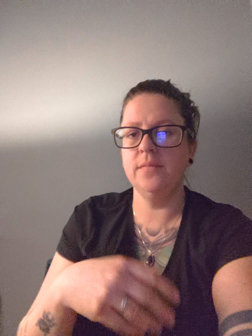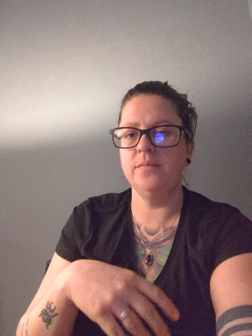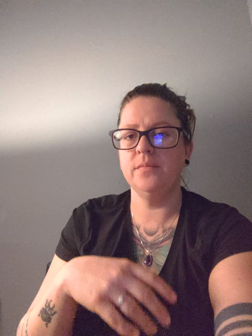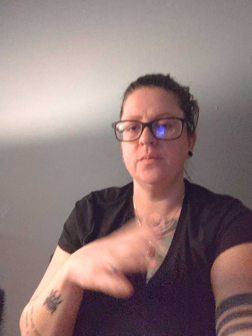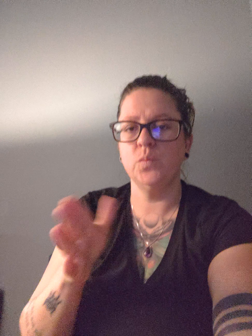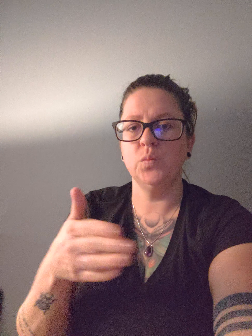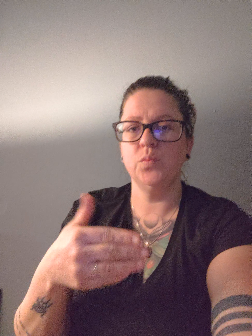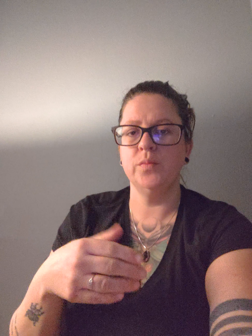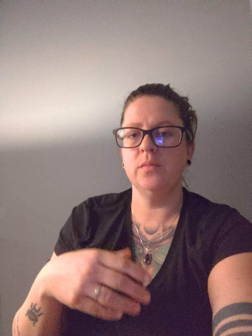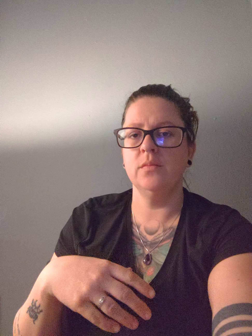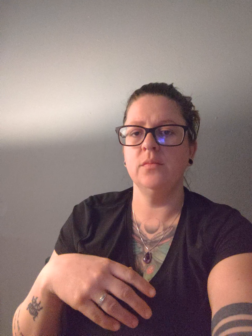room